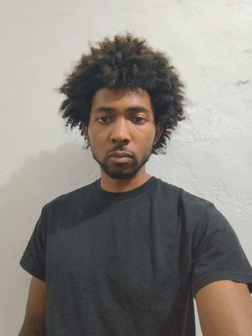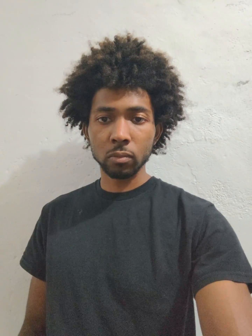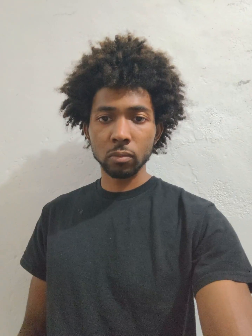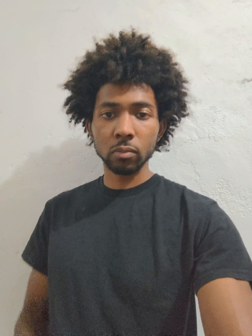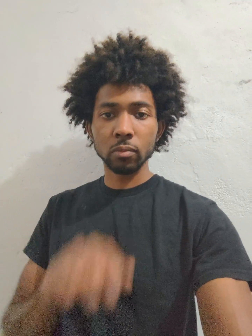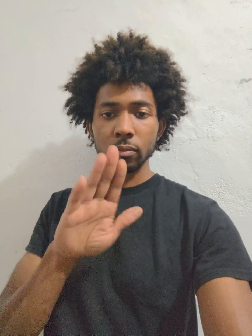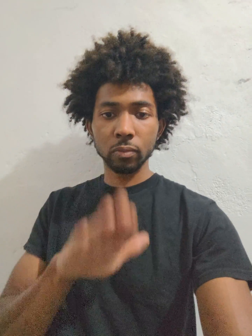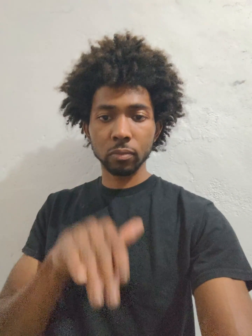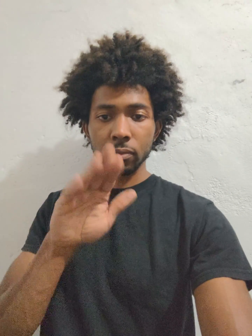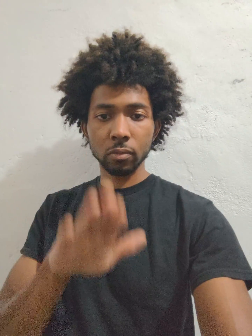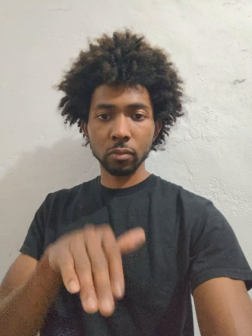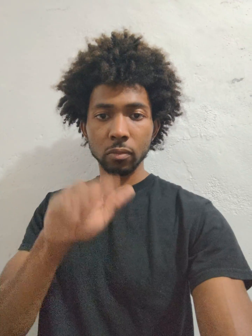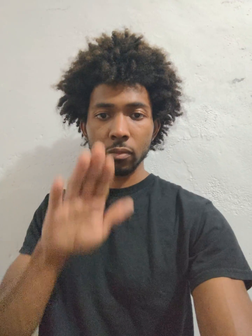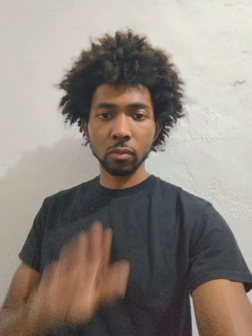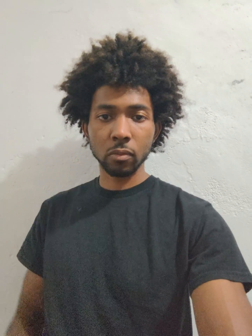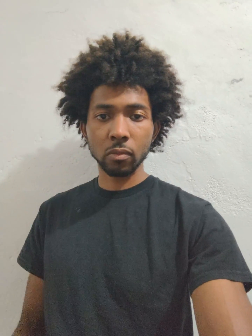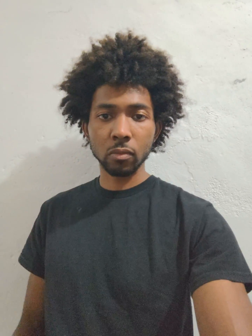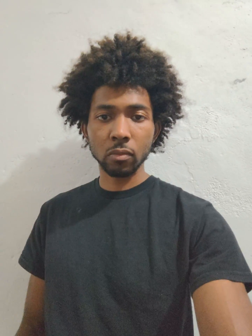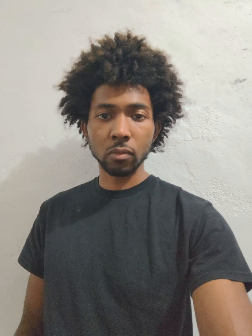paint